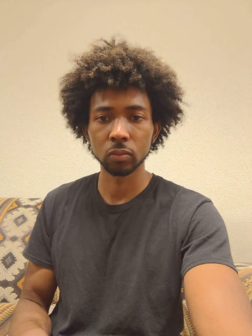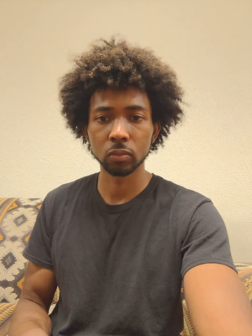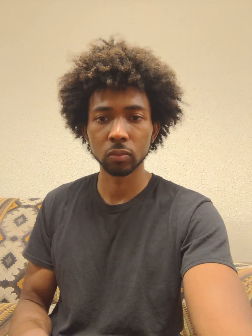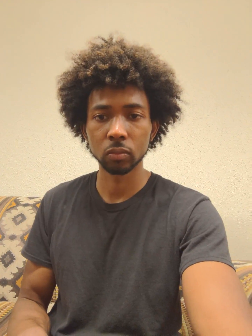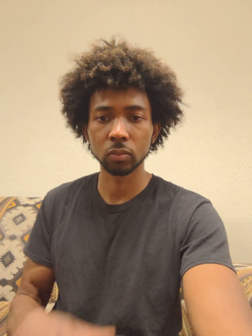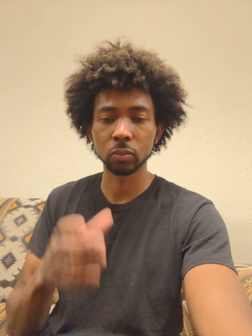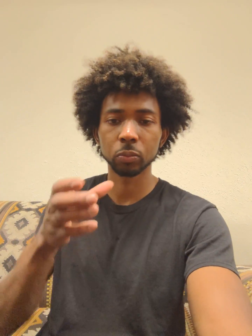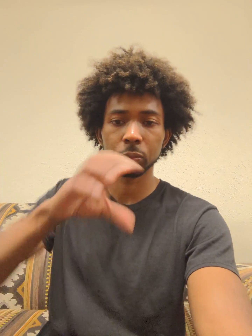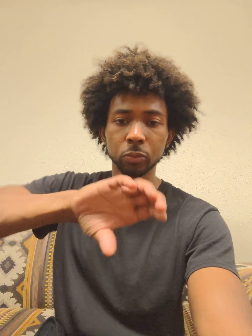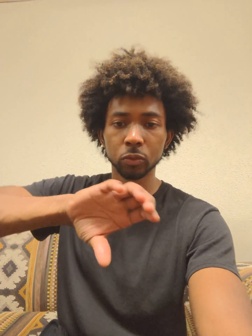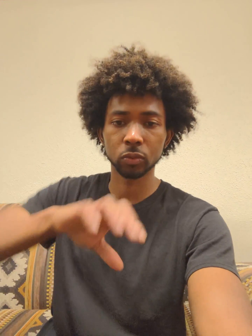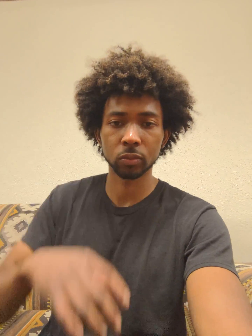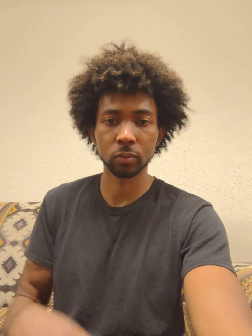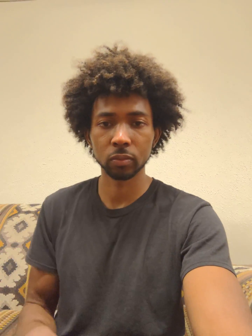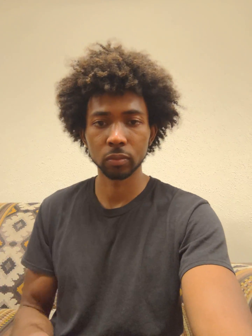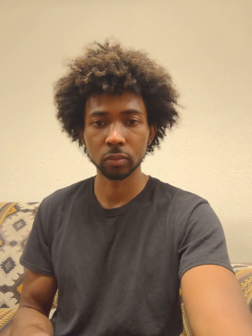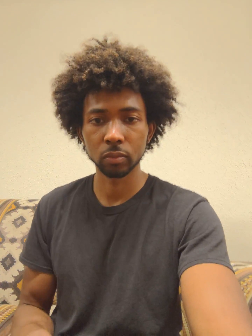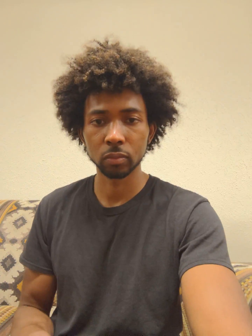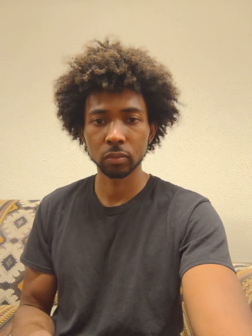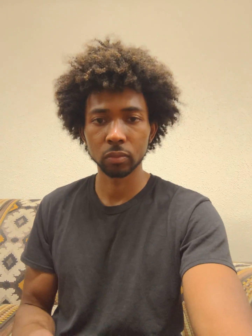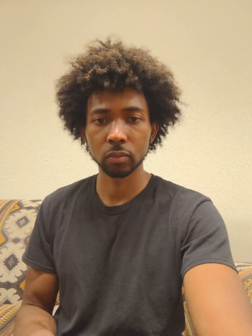pour